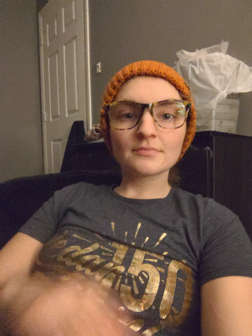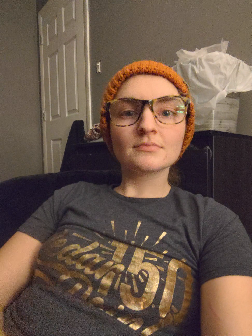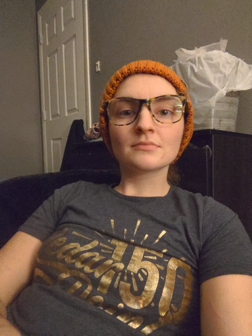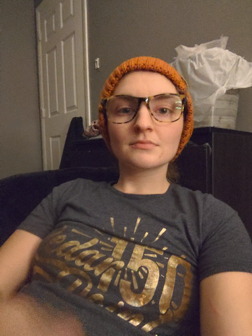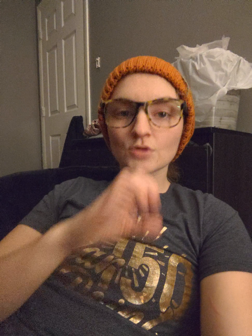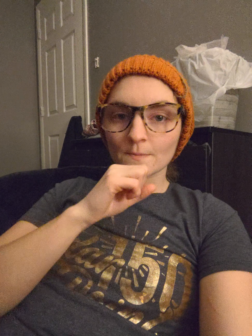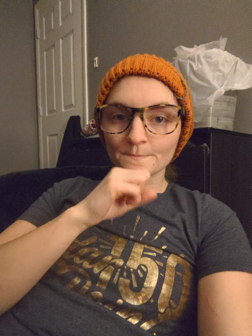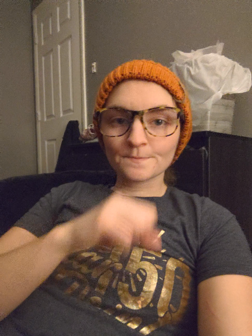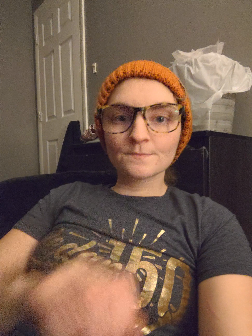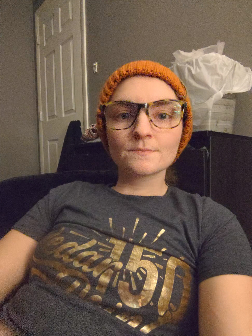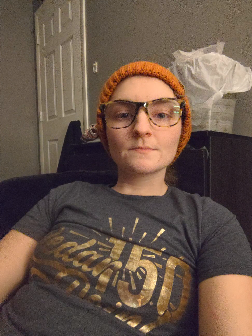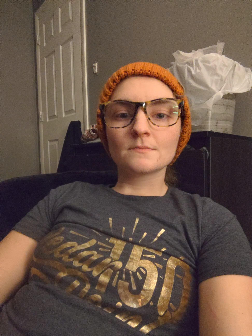orange